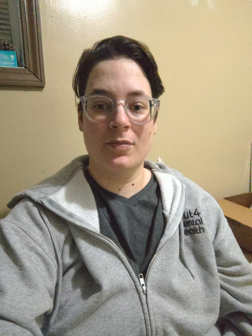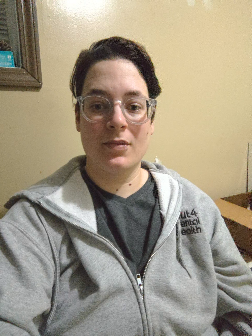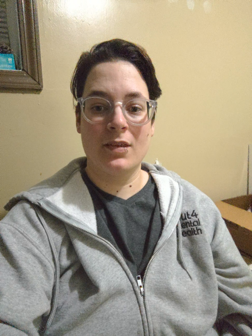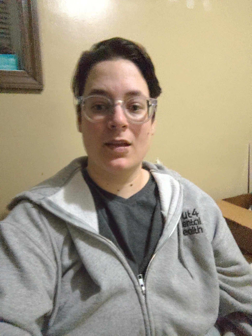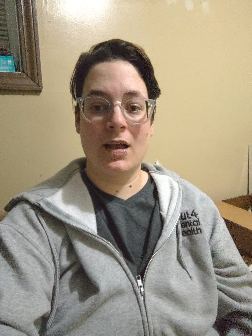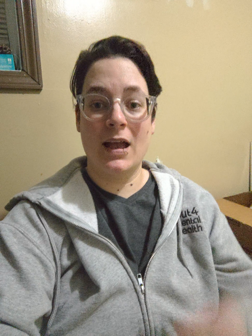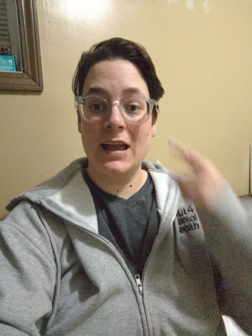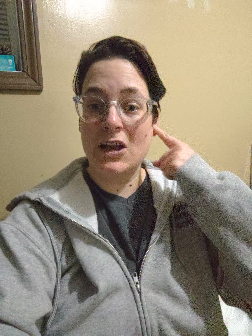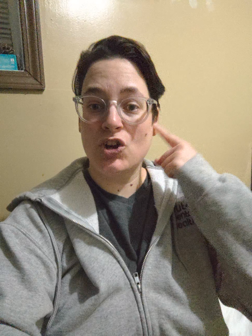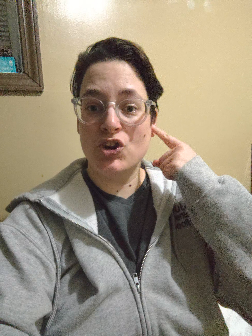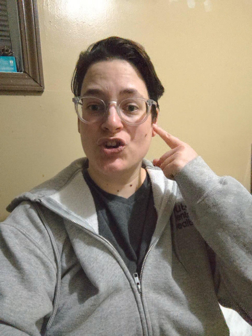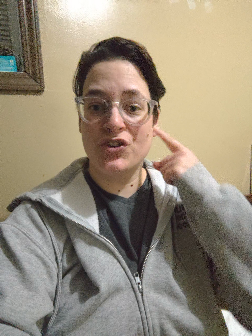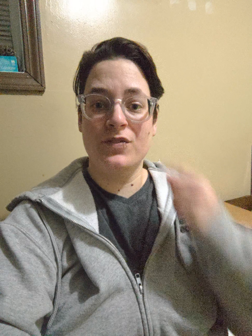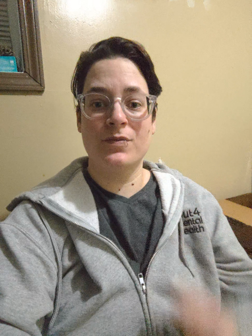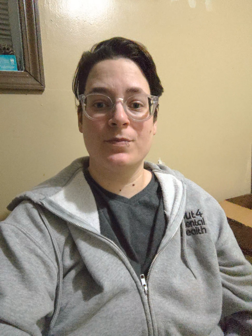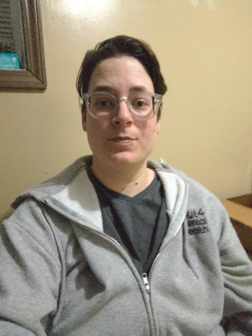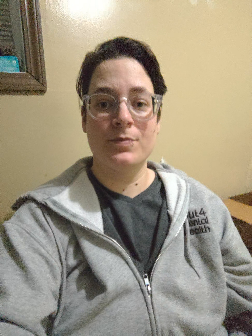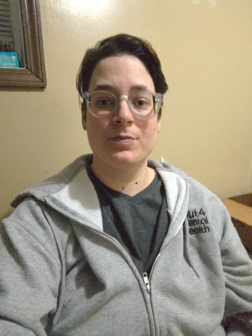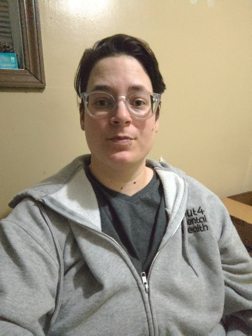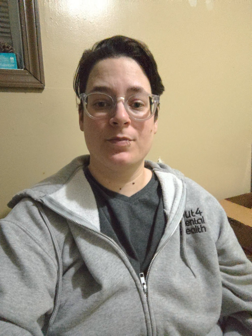hear